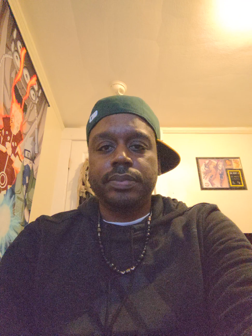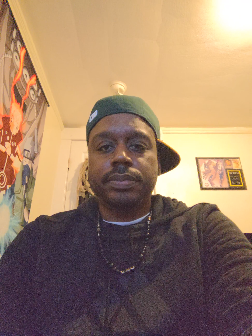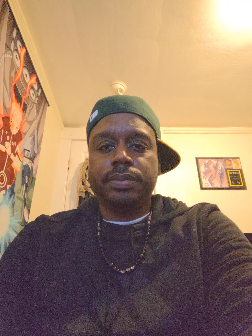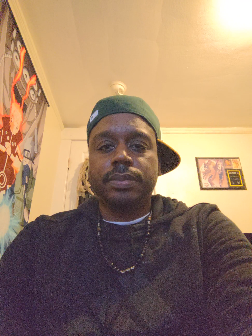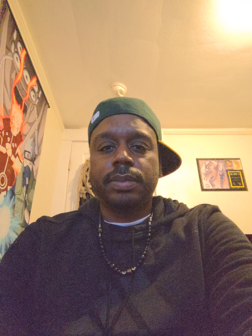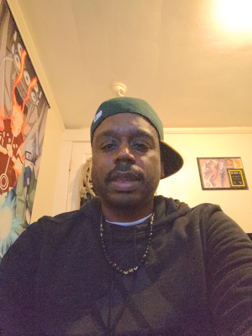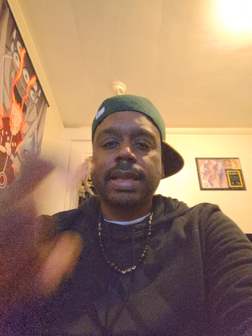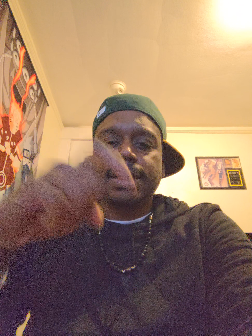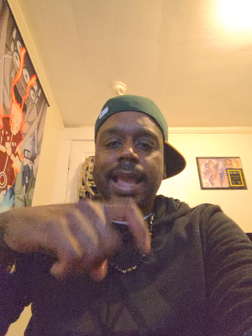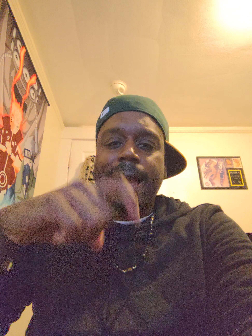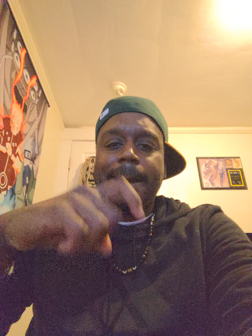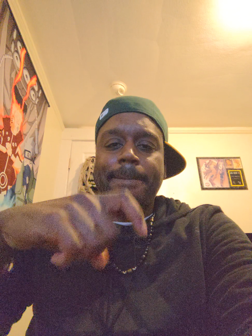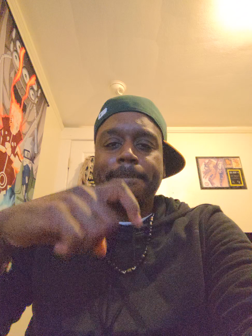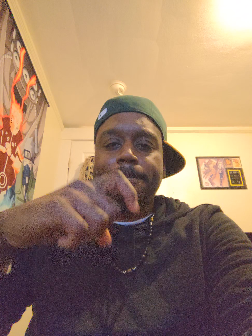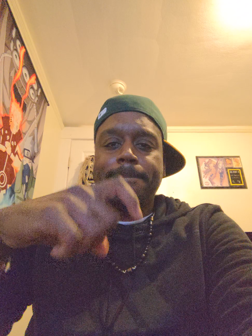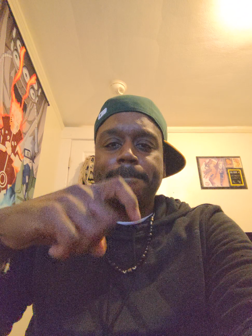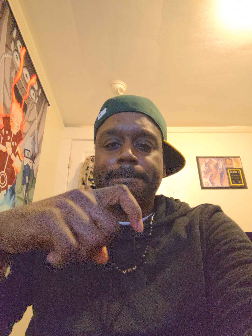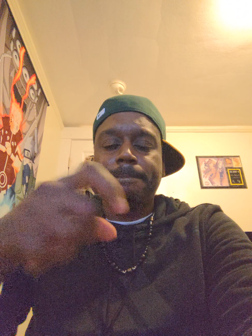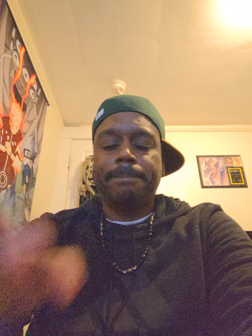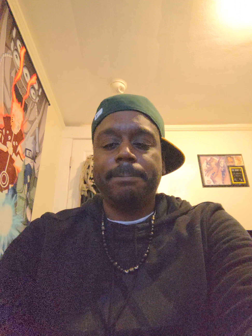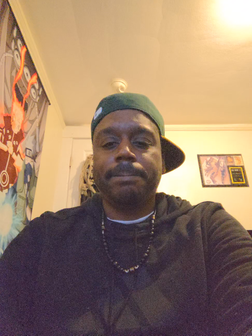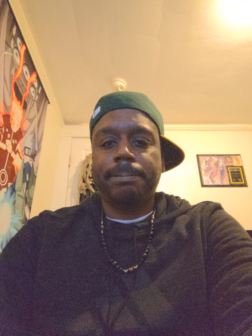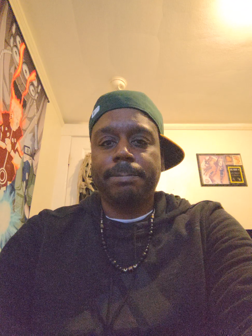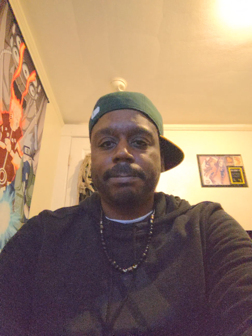time